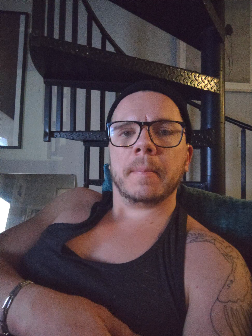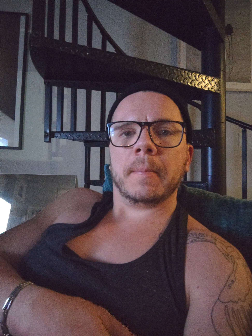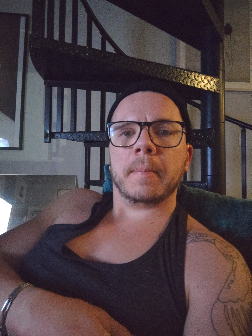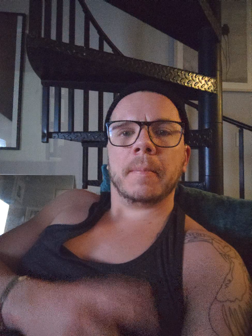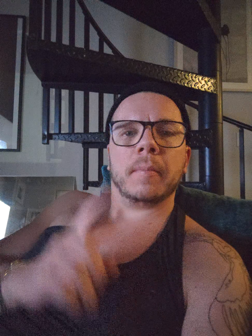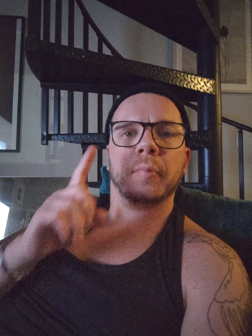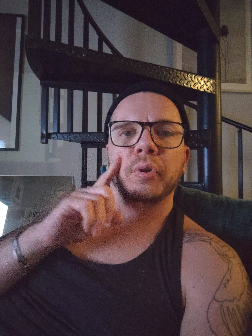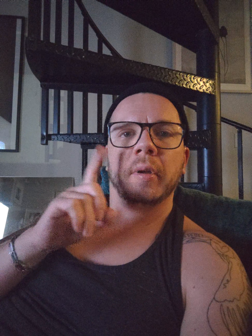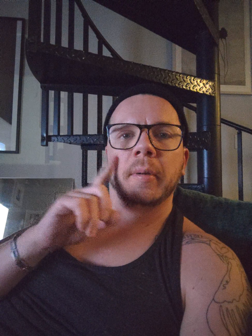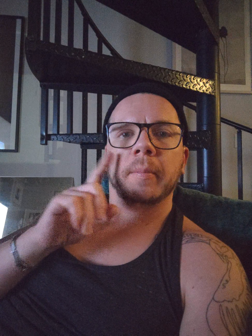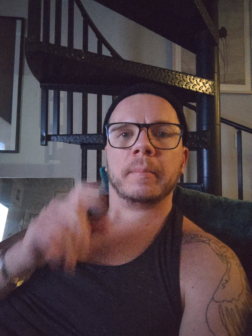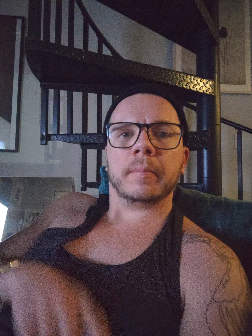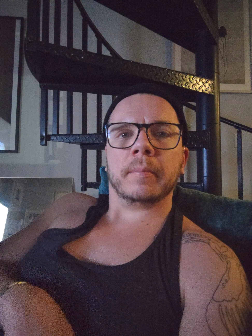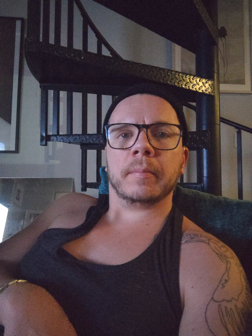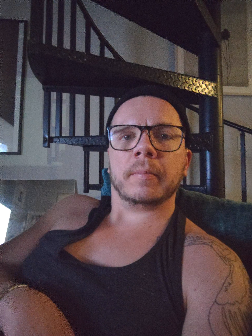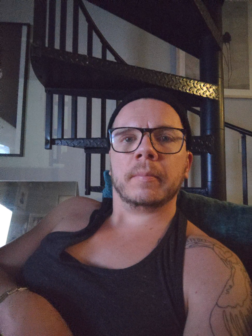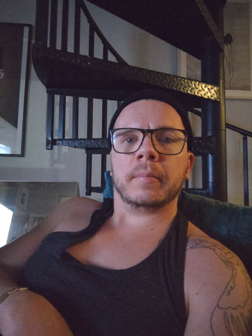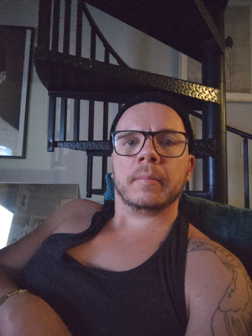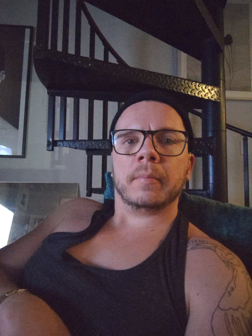cheek